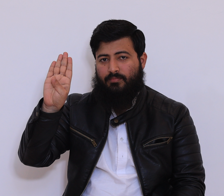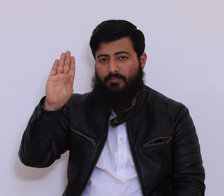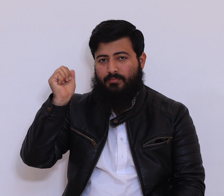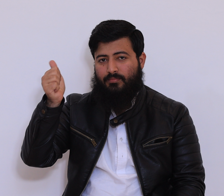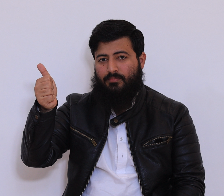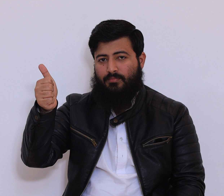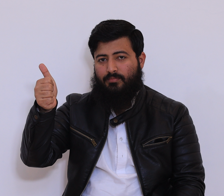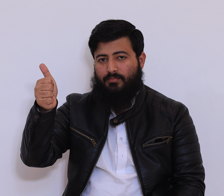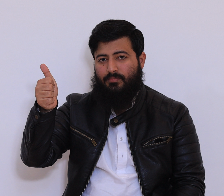best